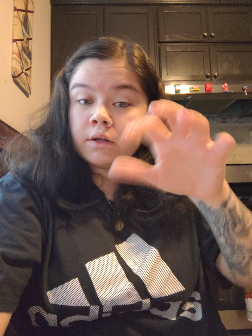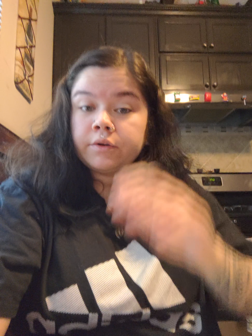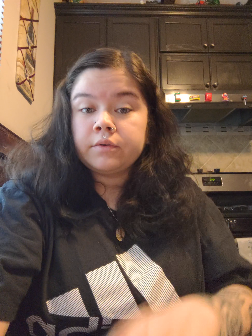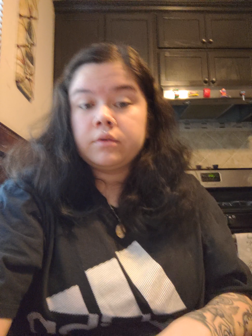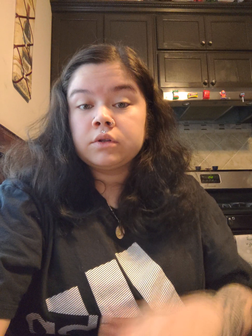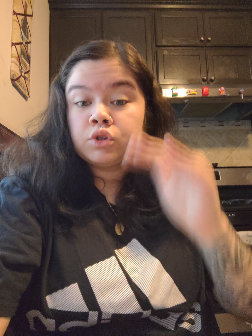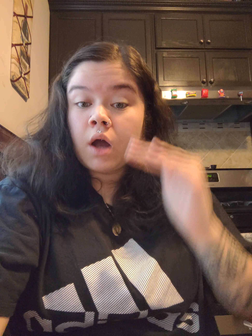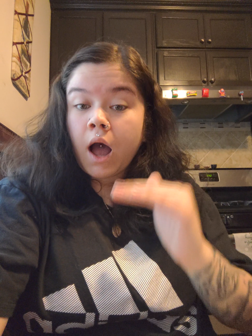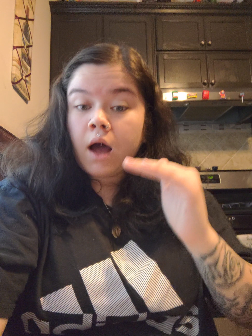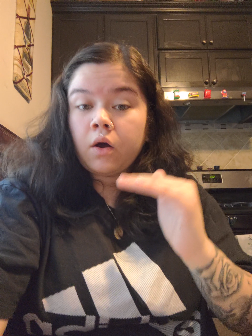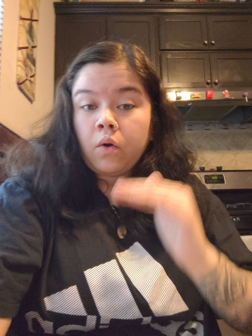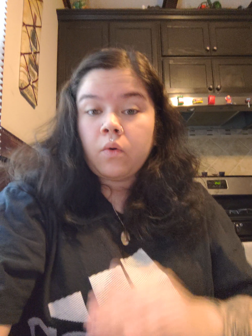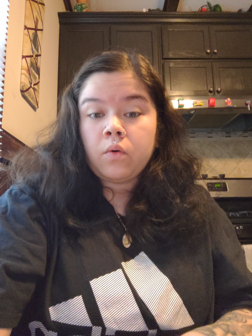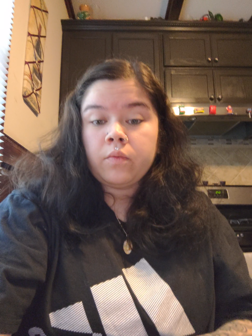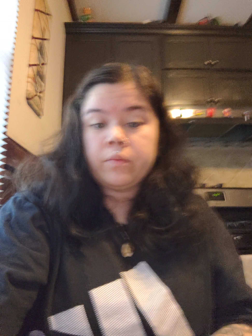child